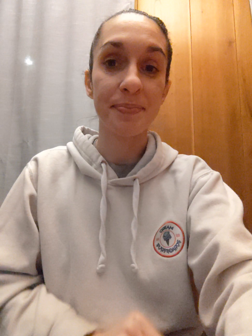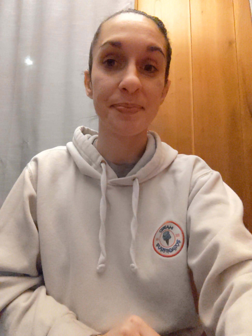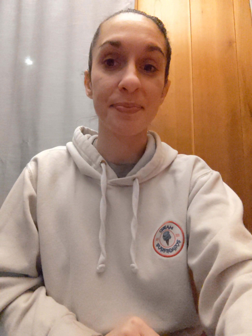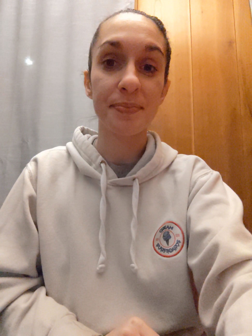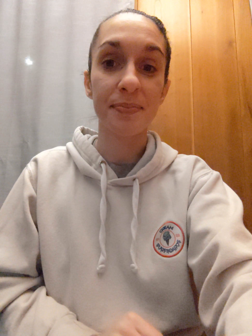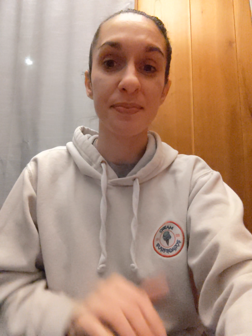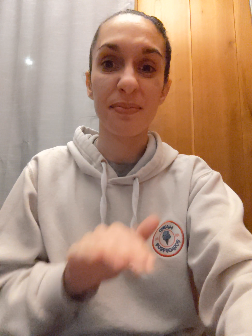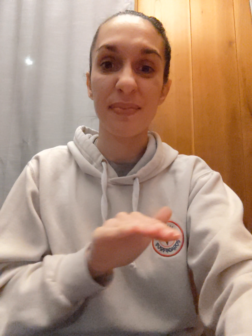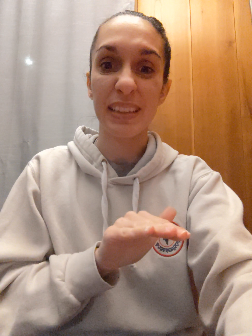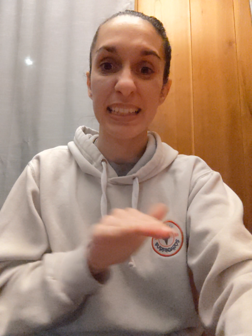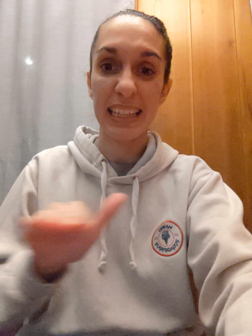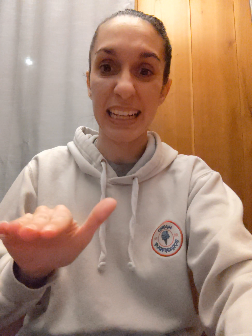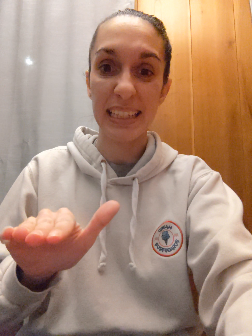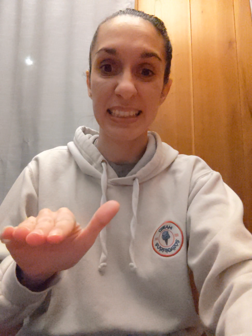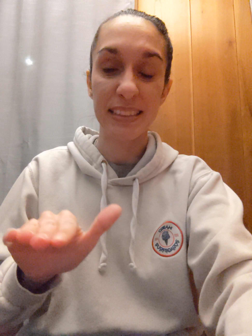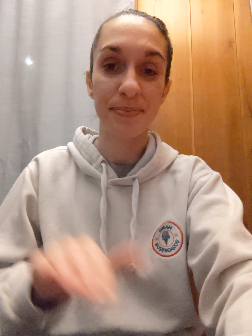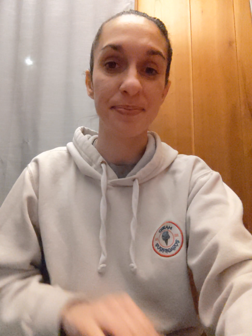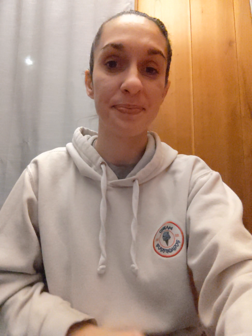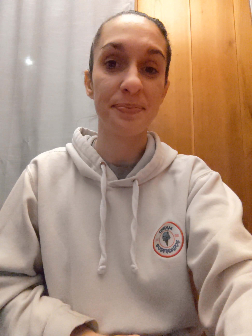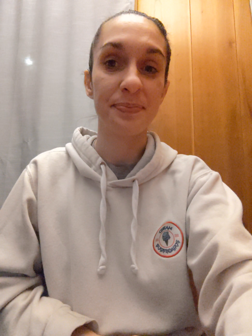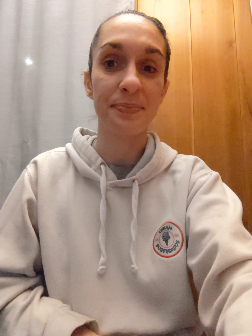clean